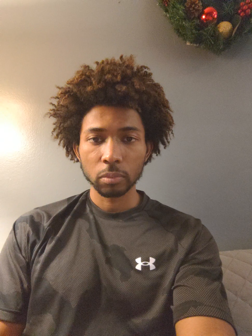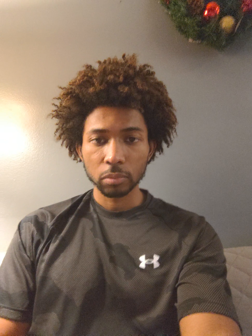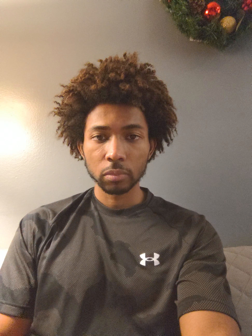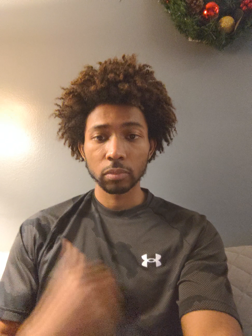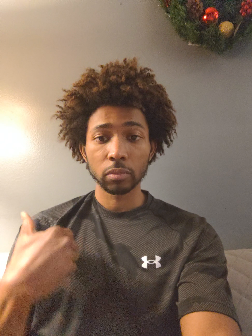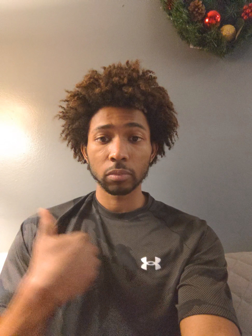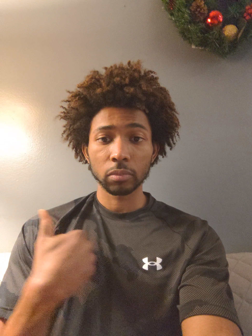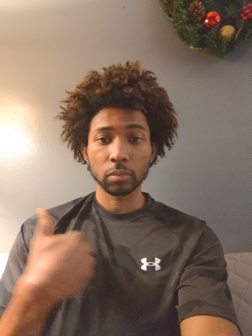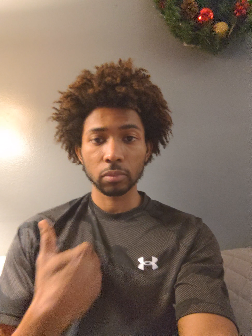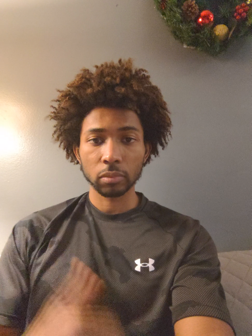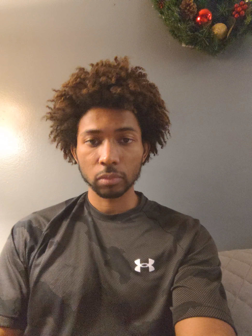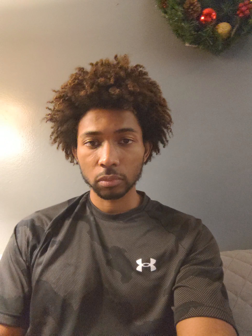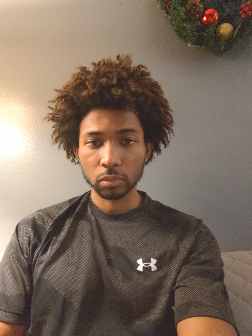animal